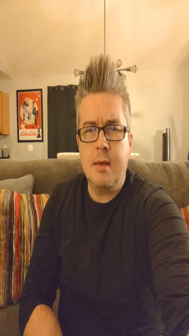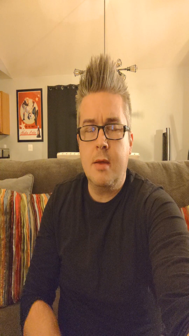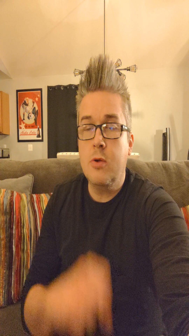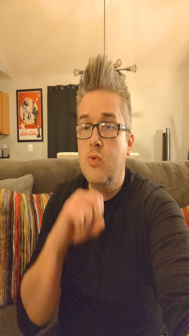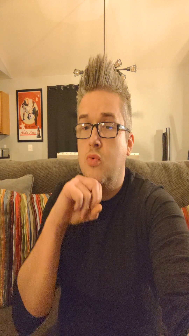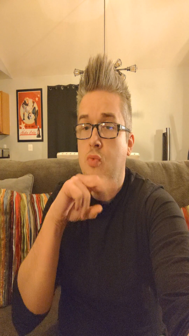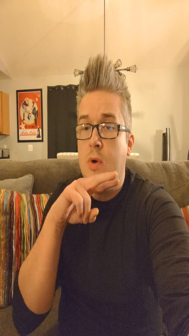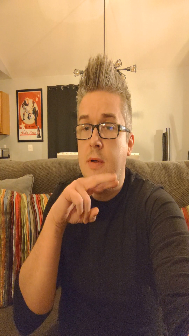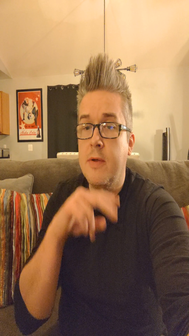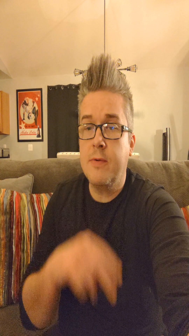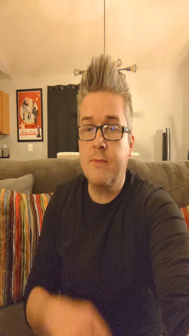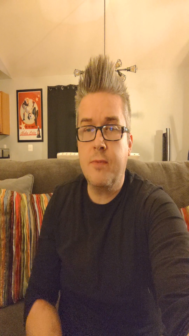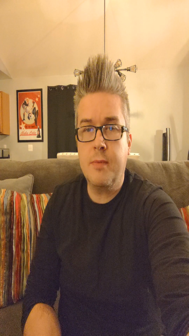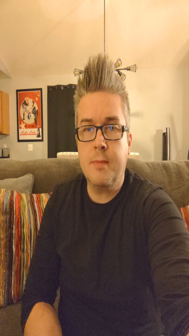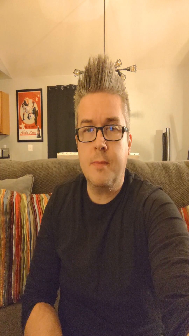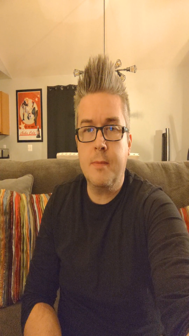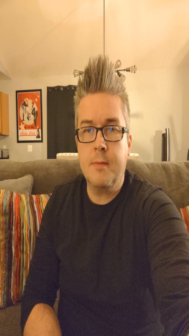frog